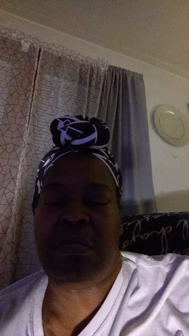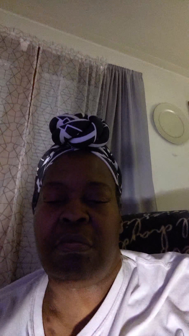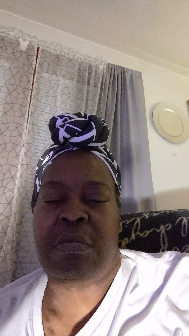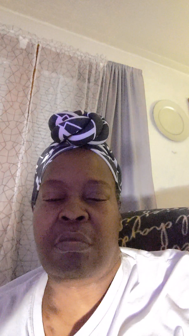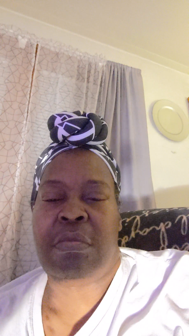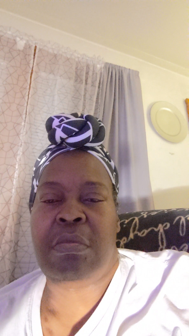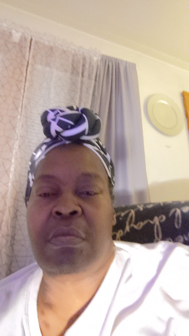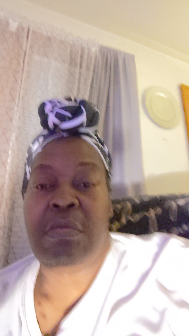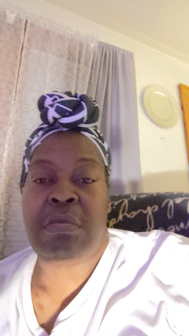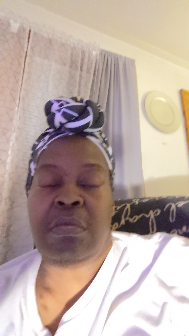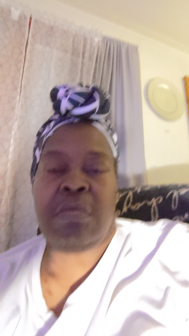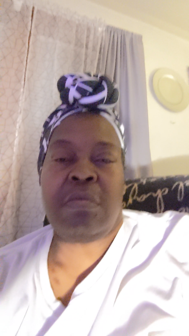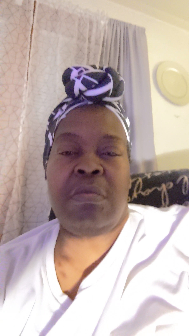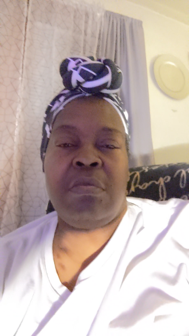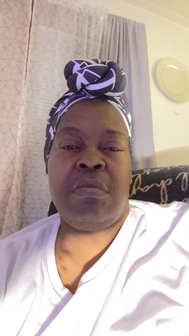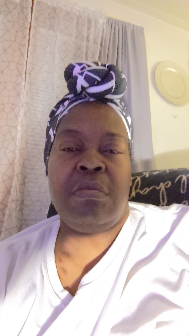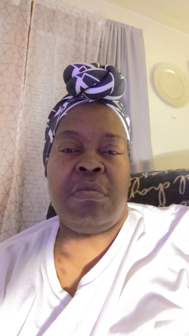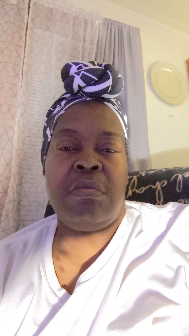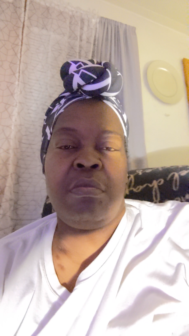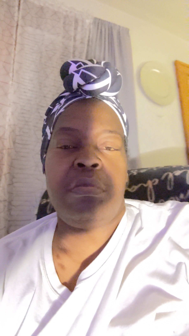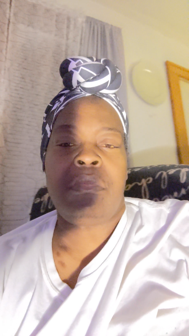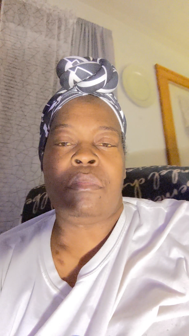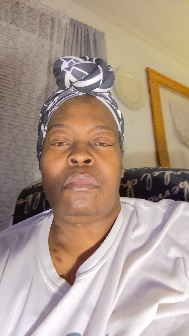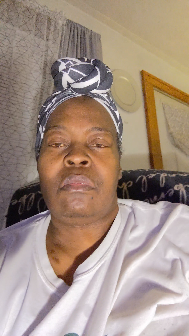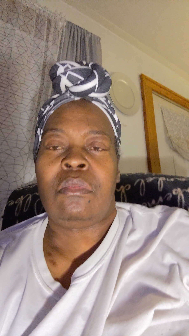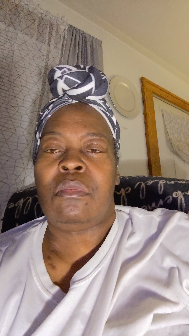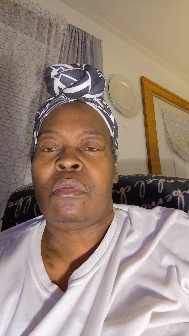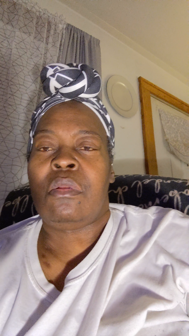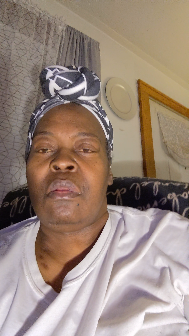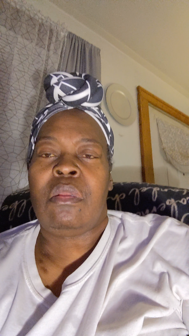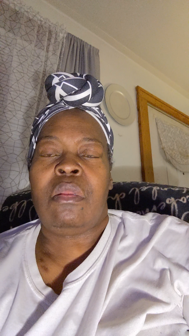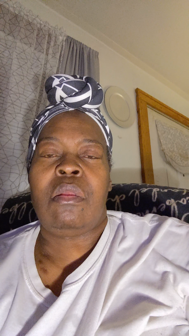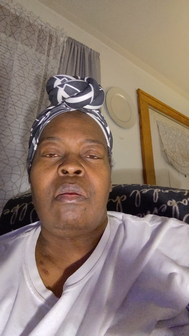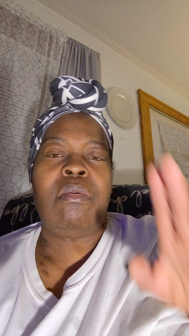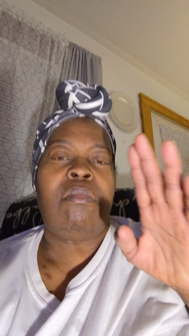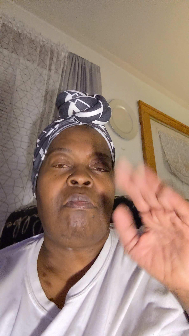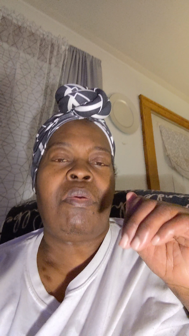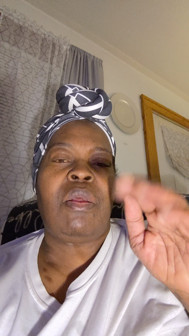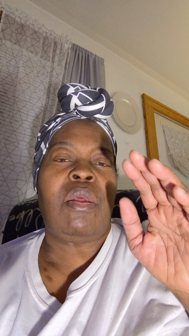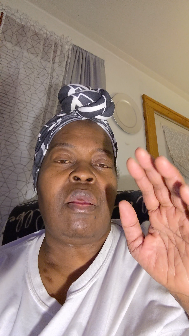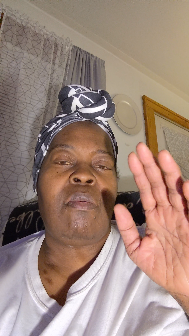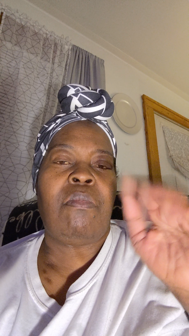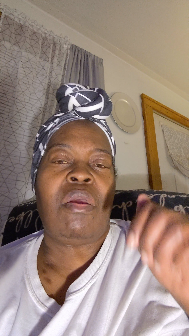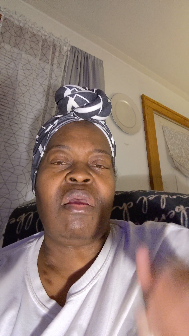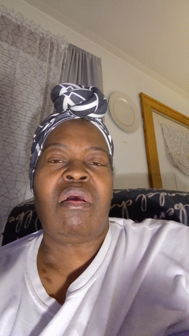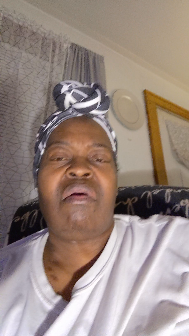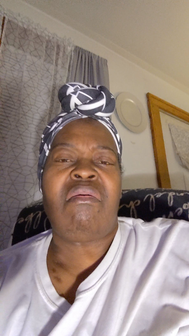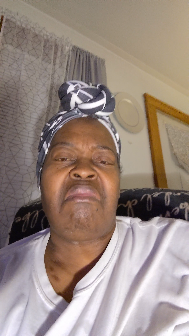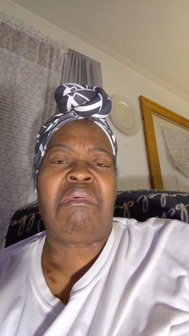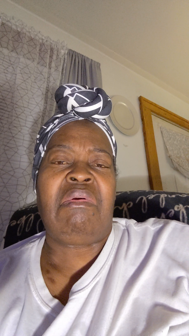baa baa